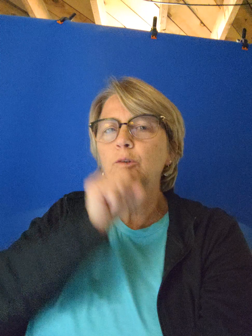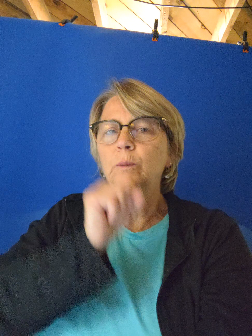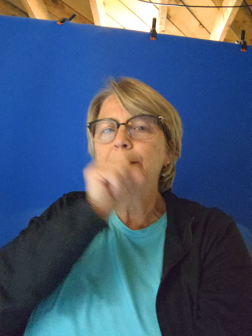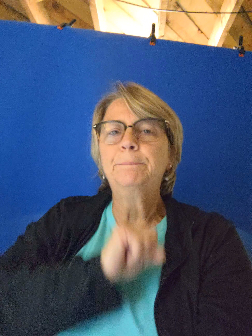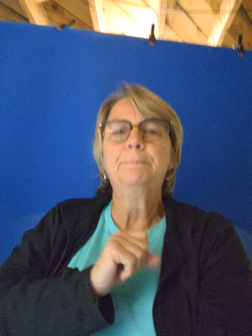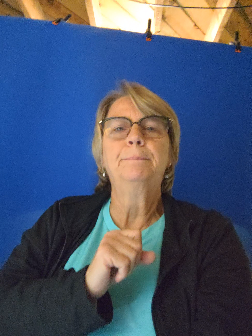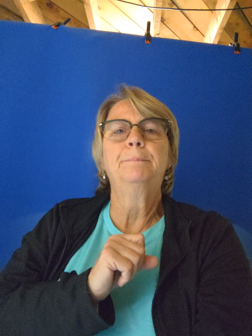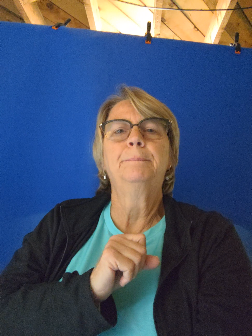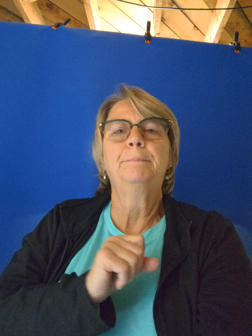ice cream